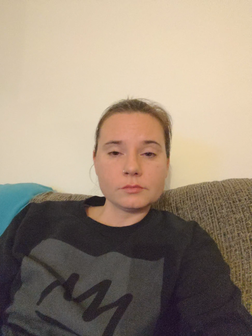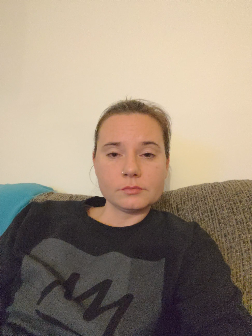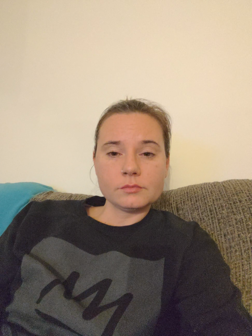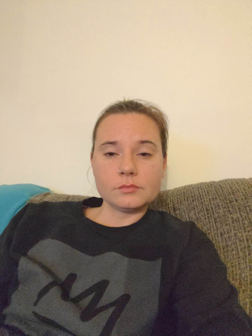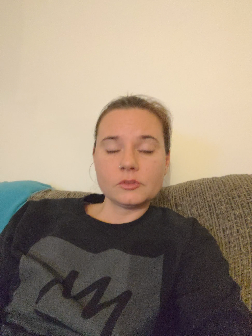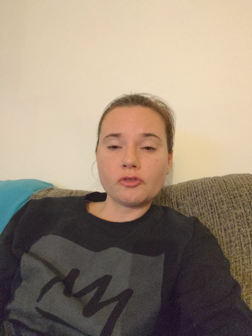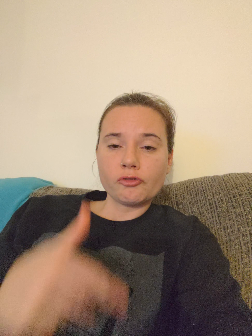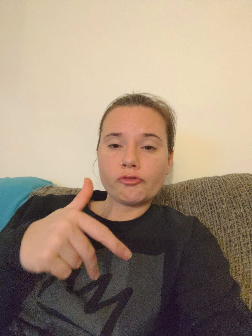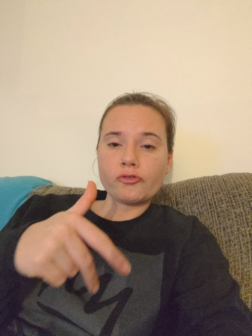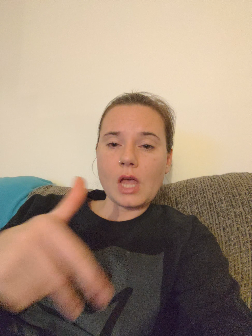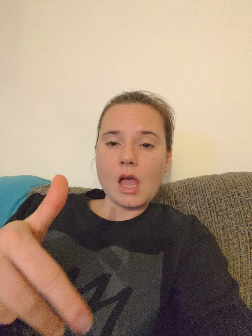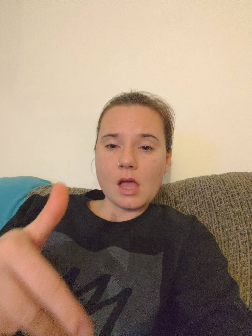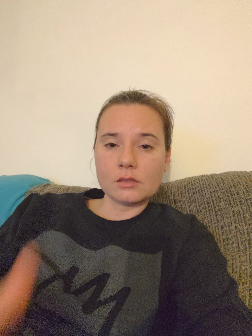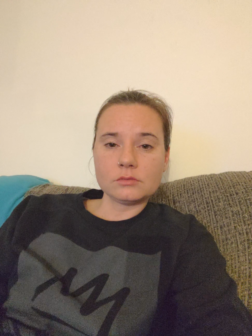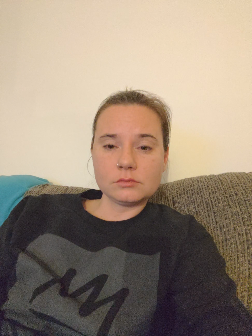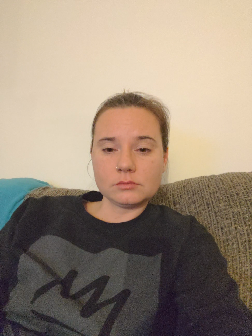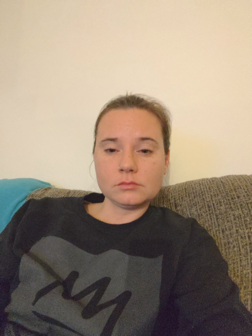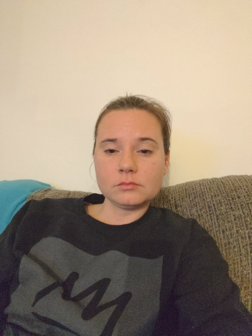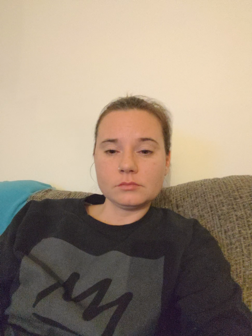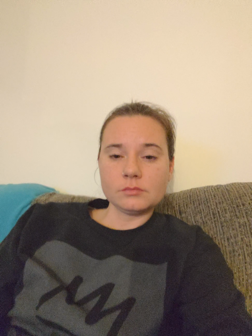ride